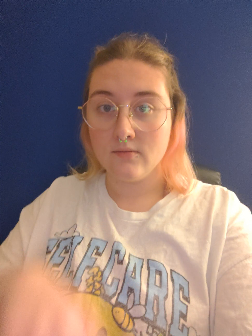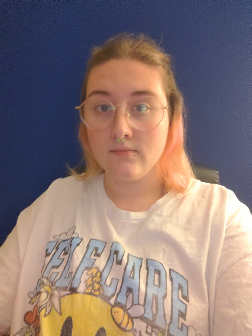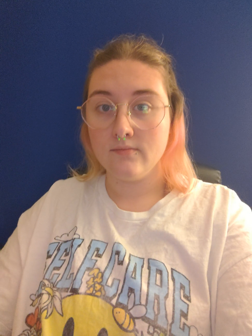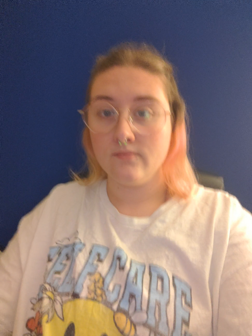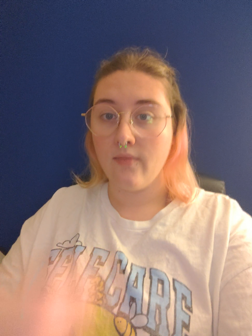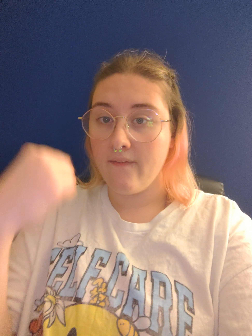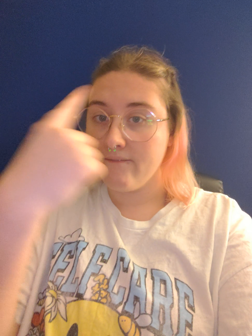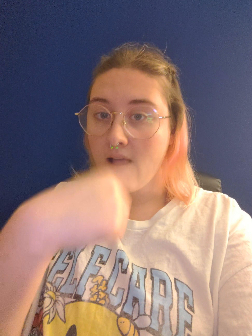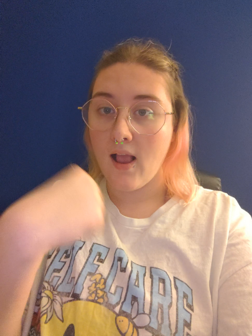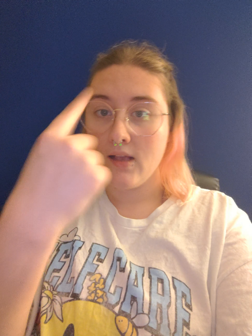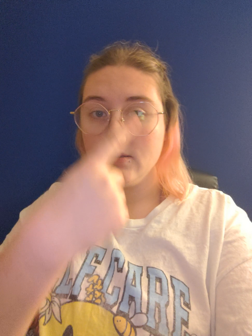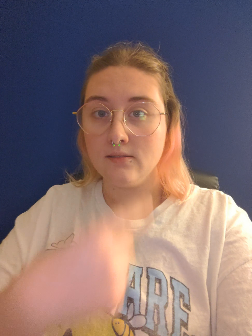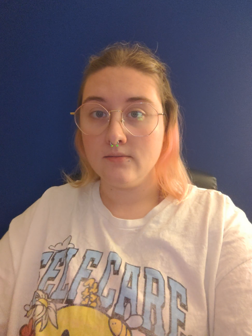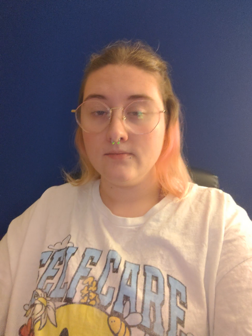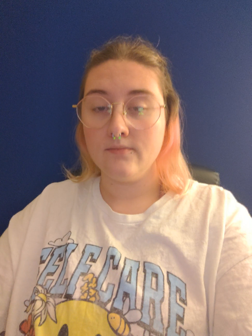face